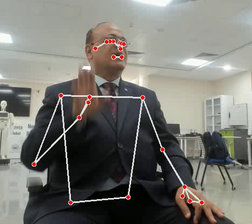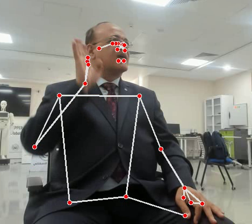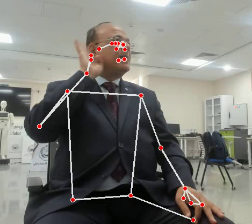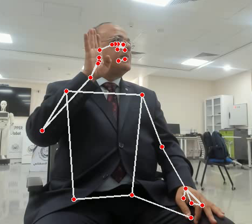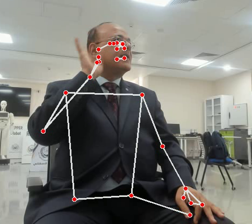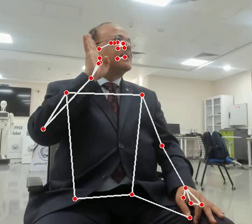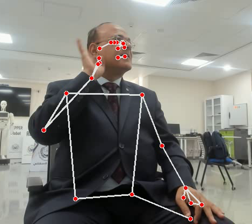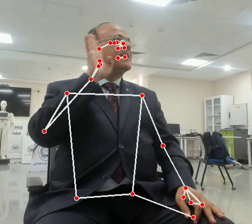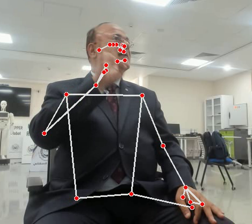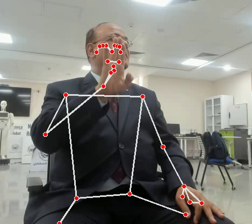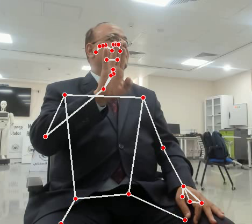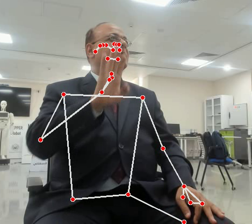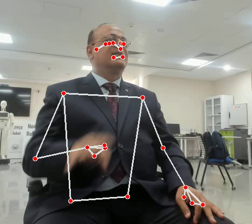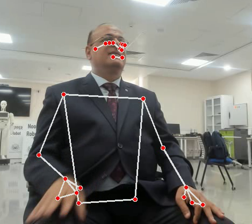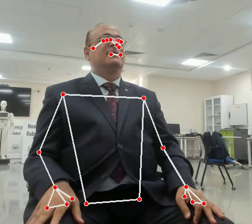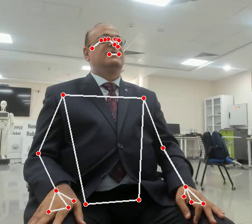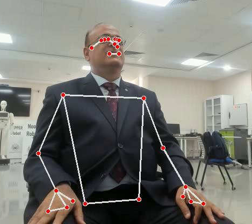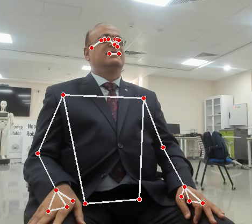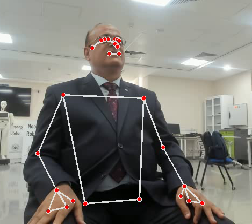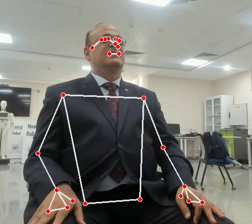fokk many